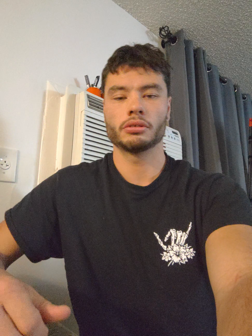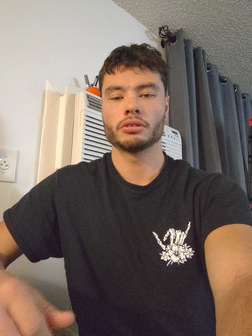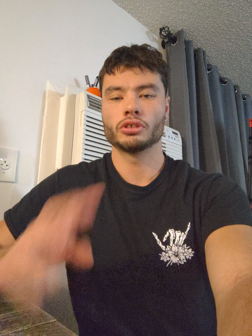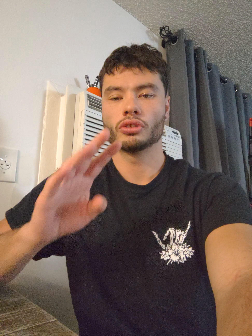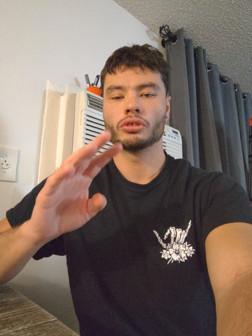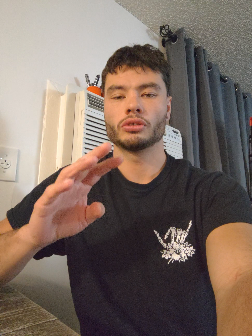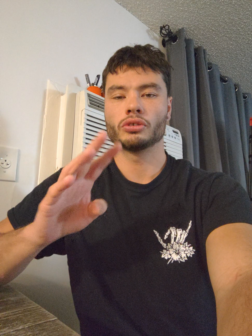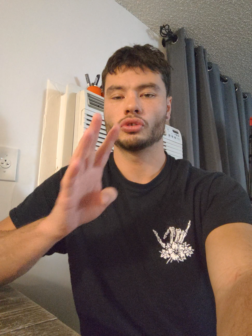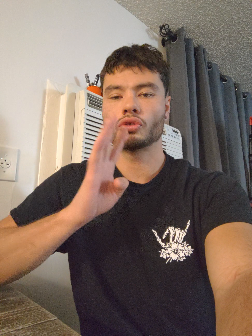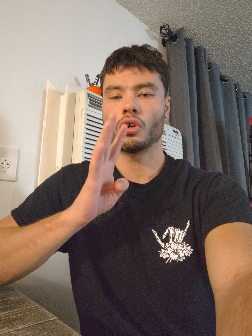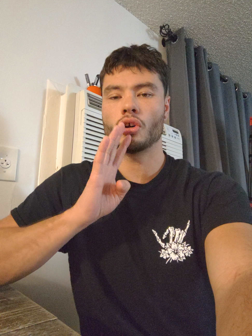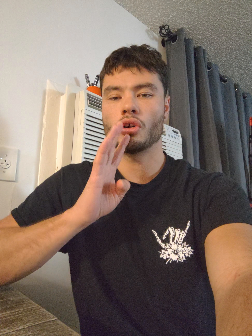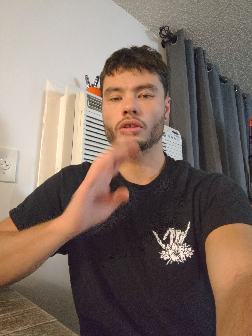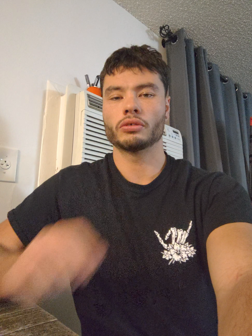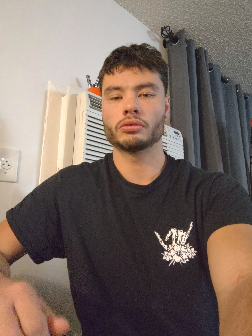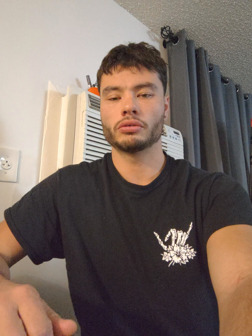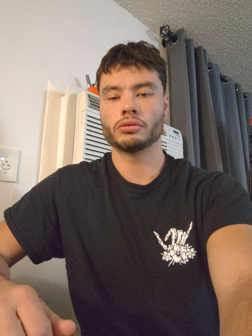talk